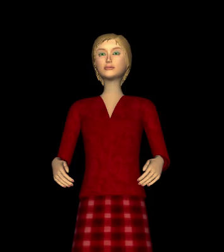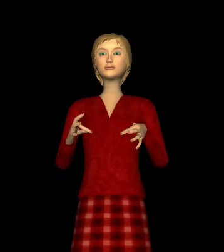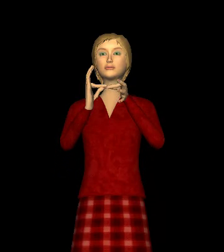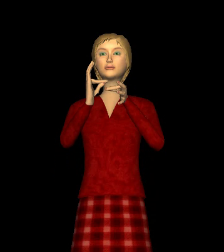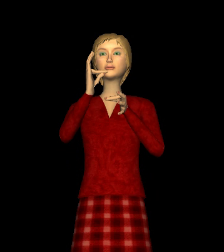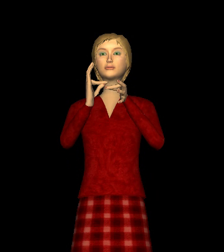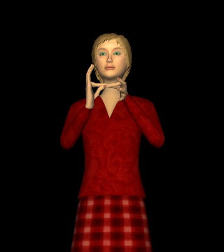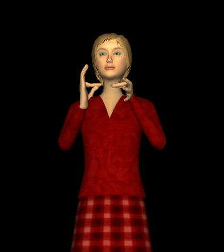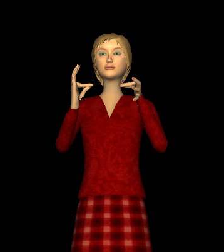حجم